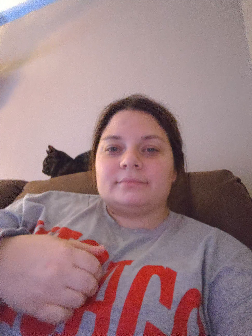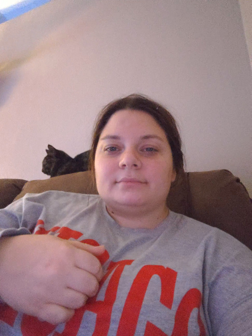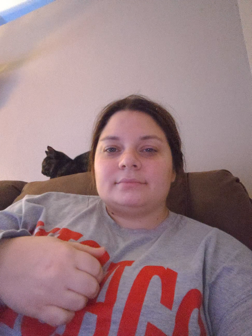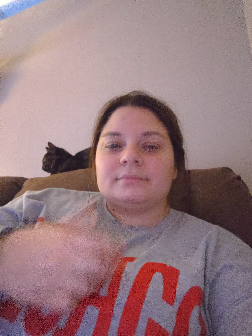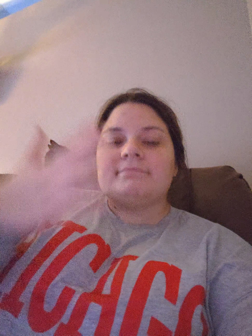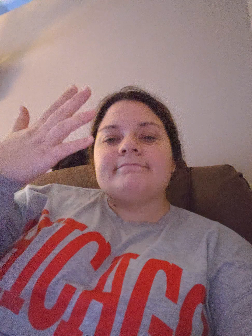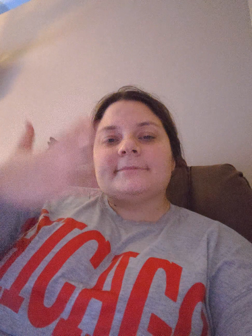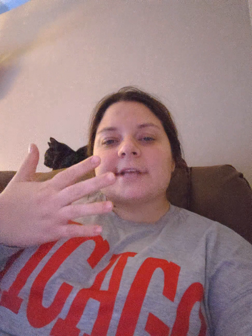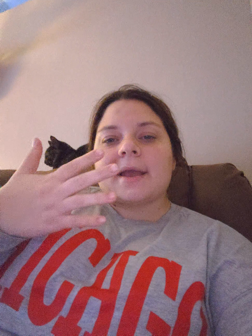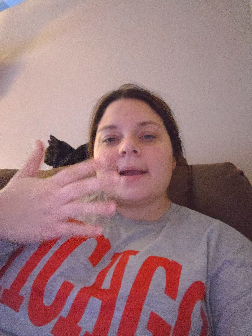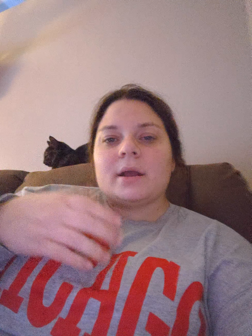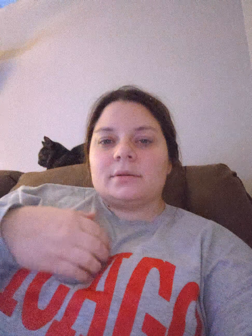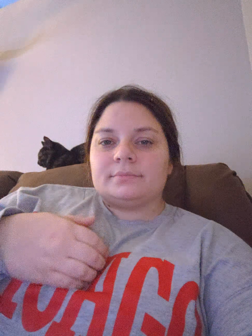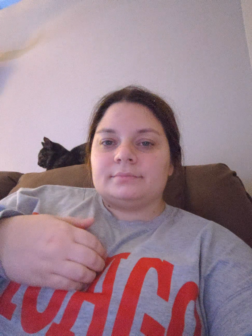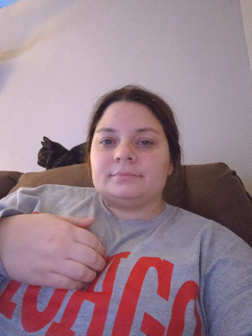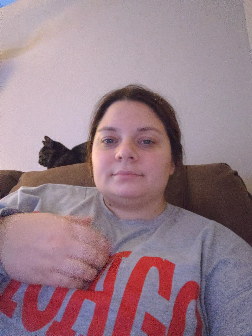sad